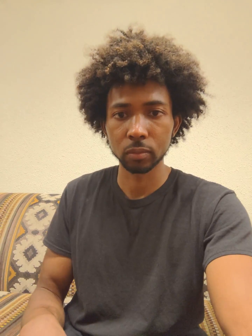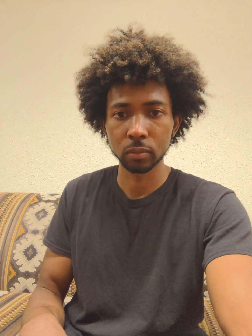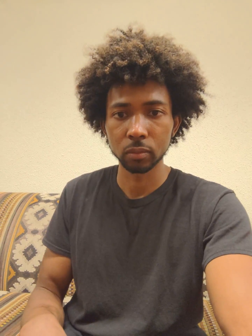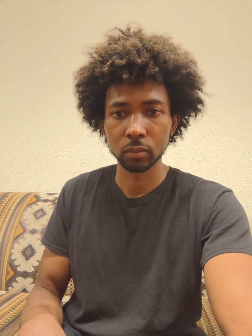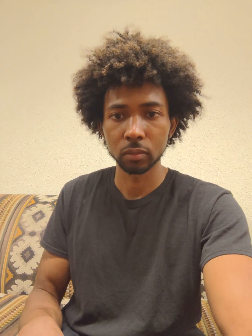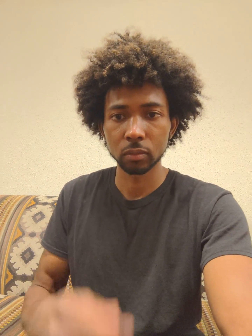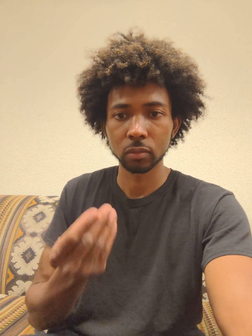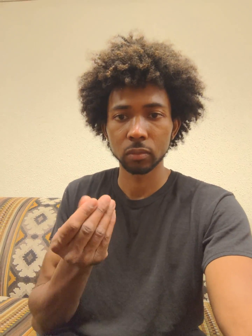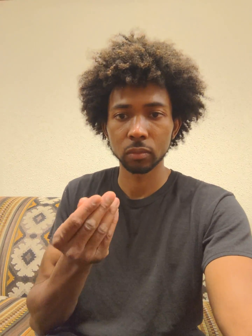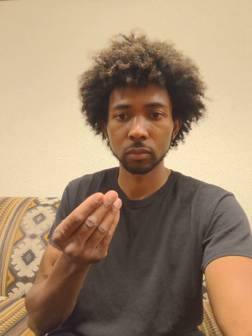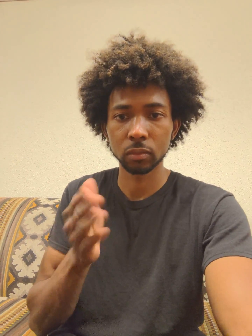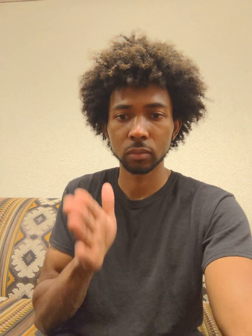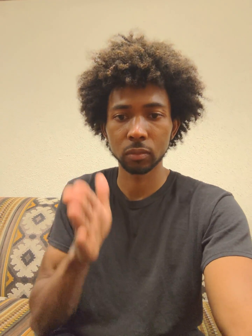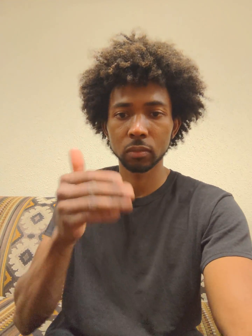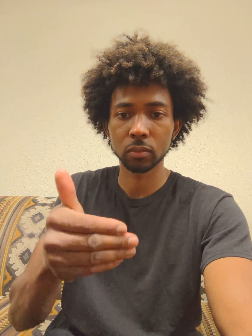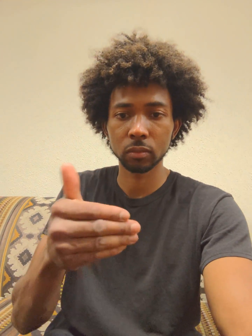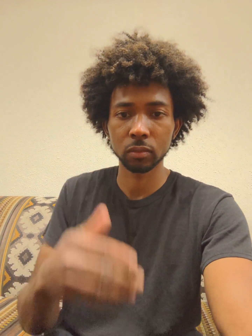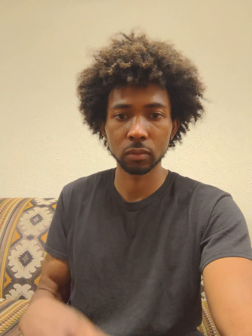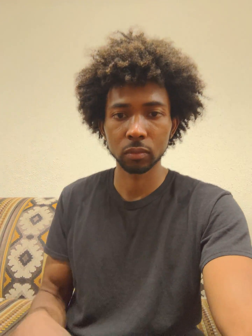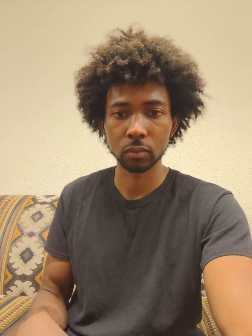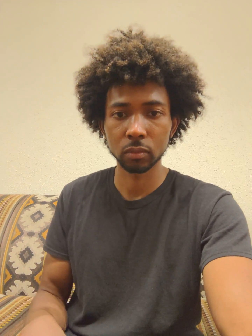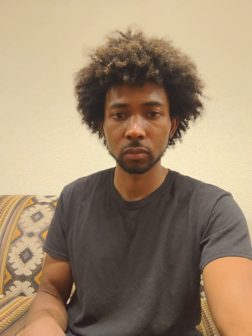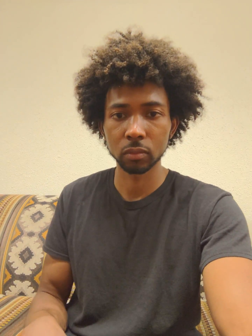sandbox